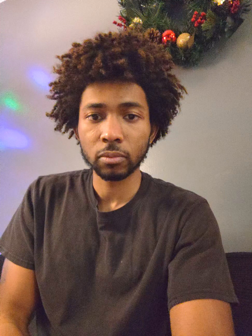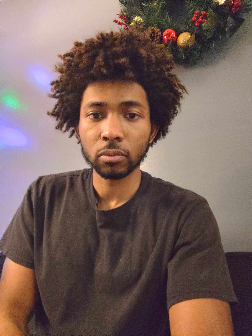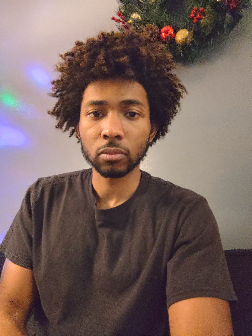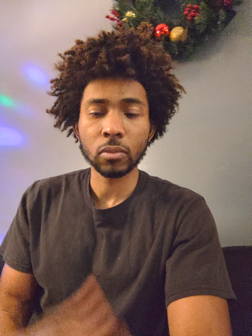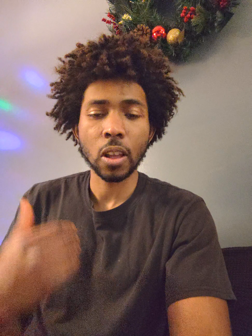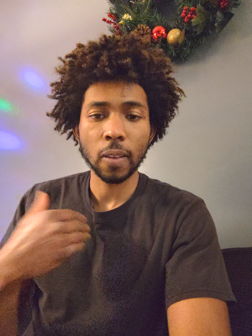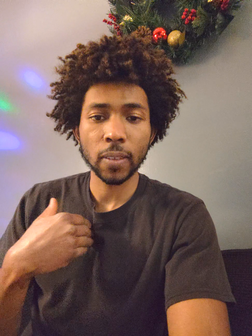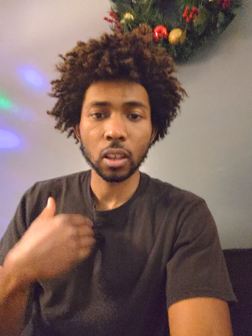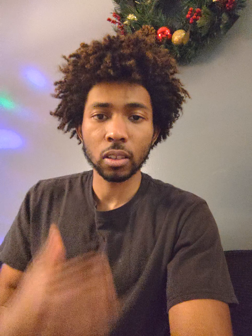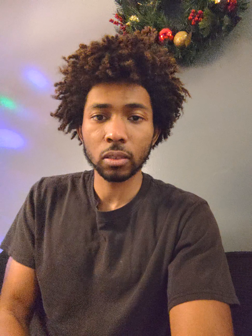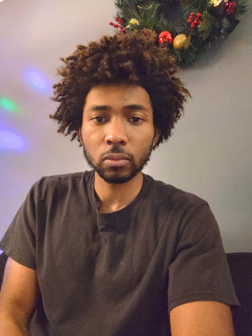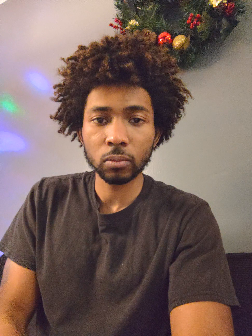have